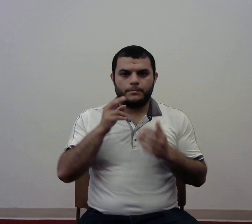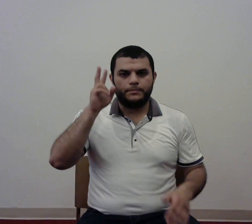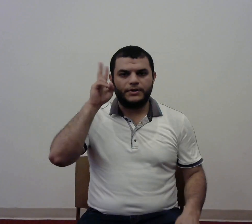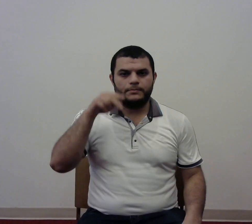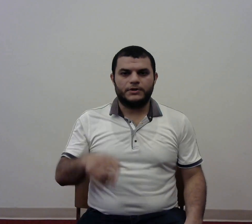bilmir